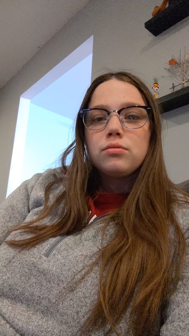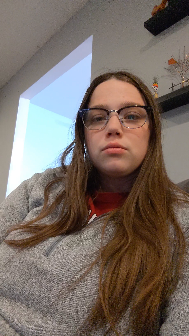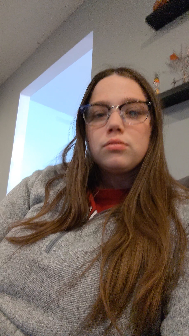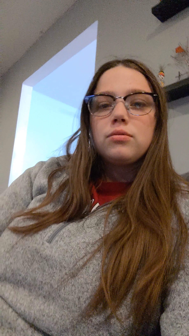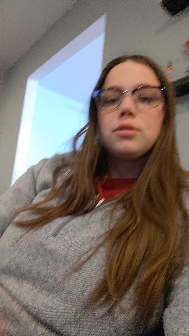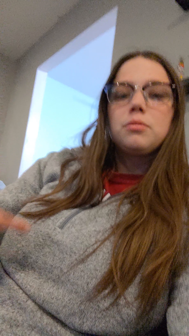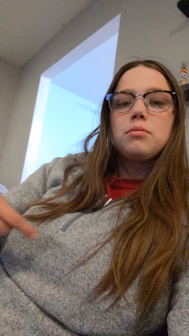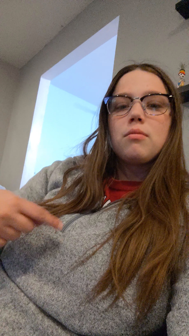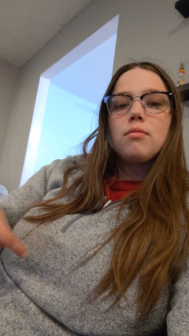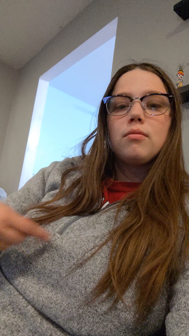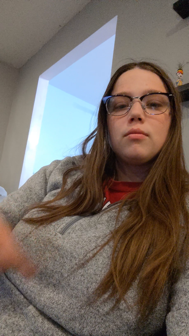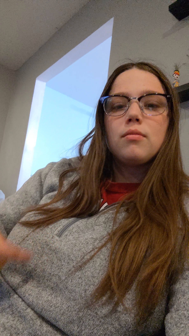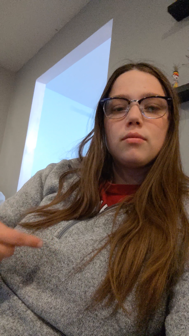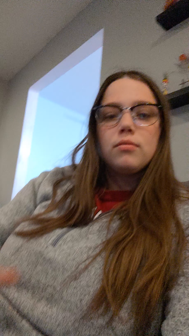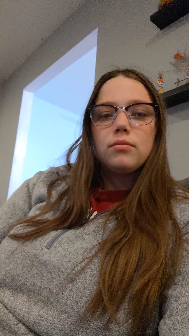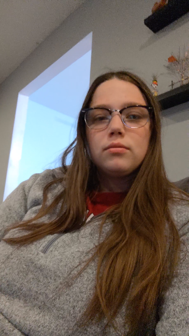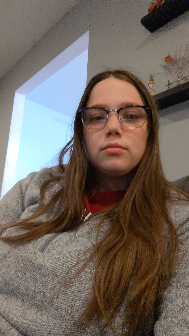belly button